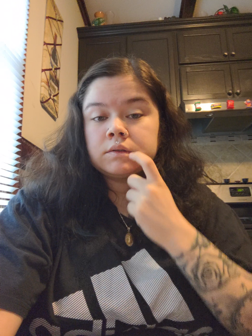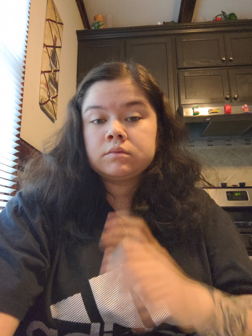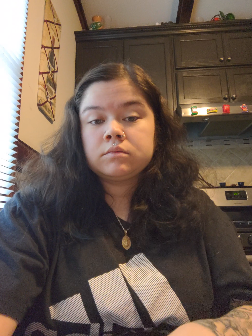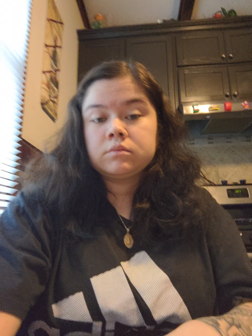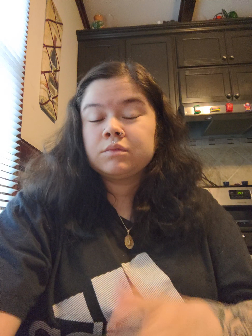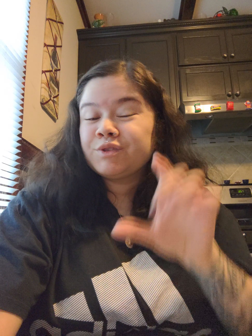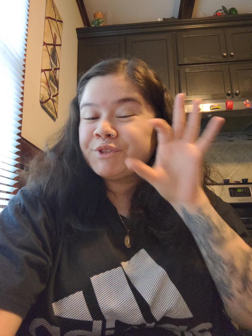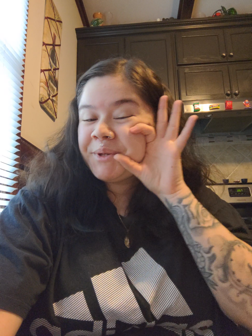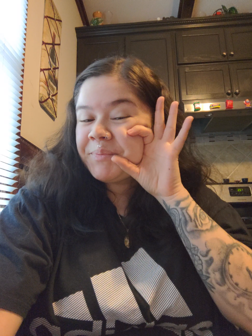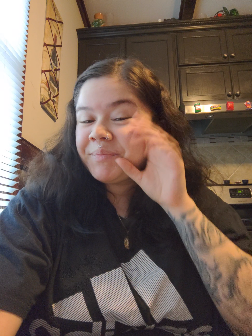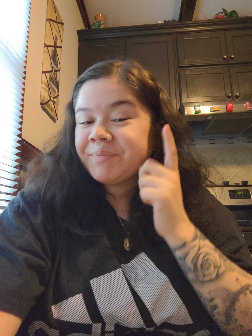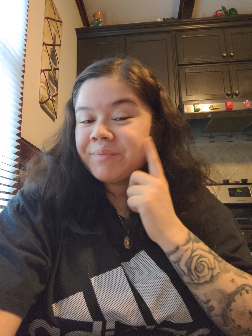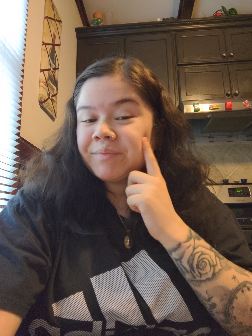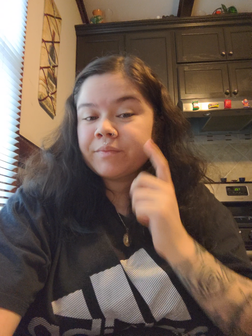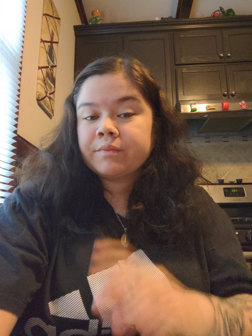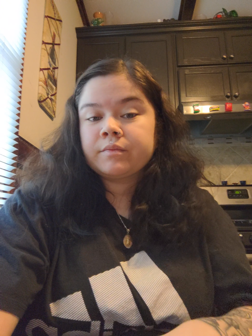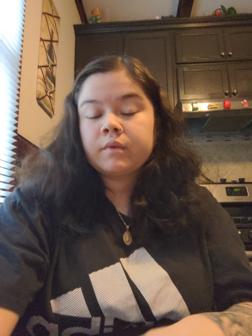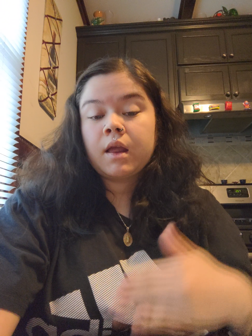cheek